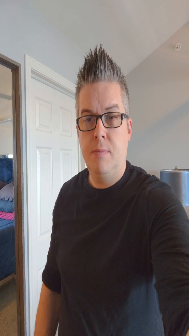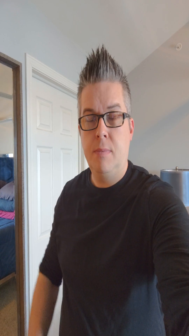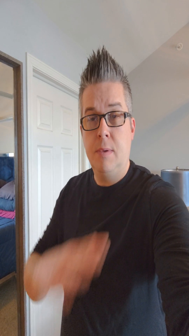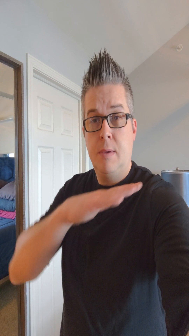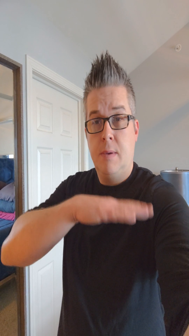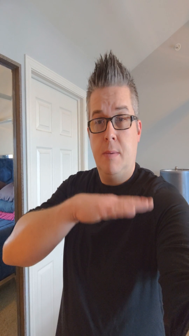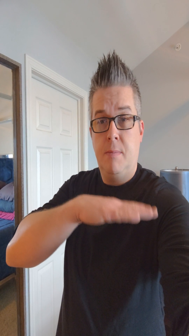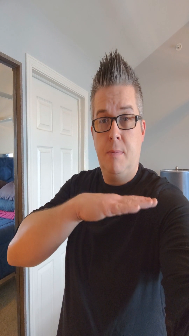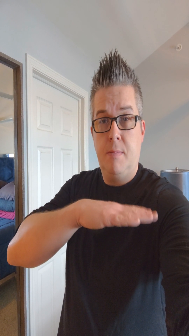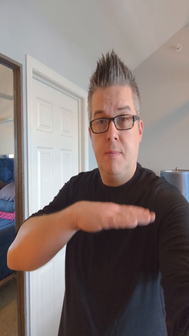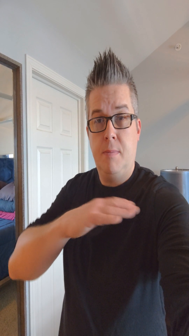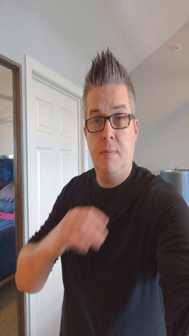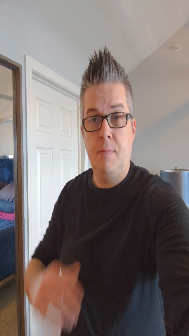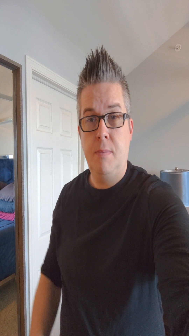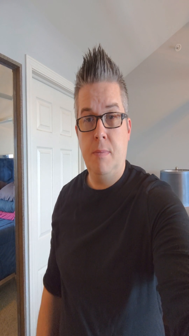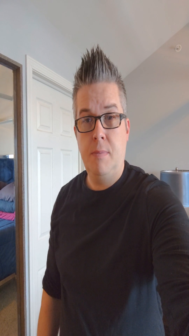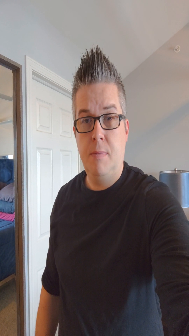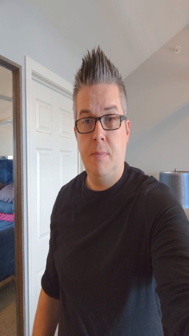table